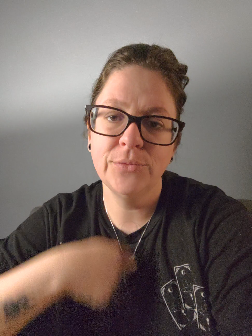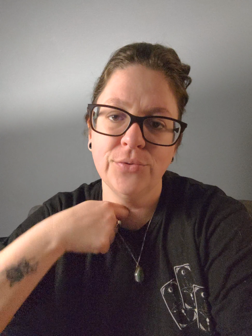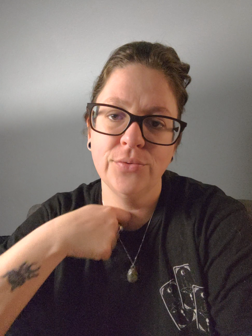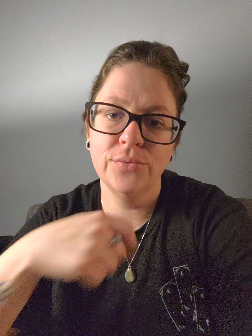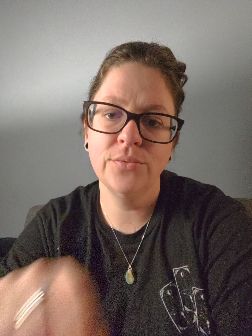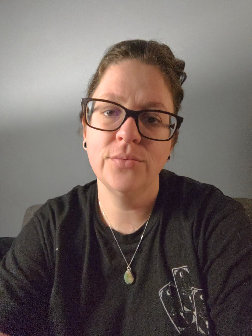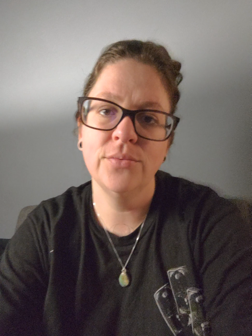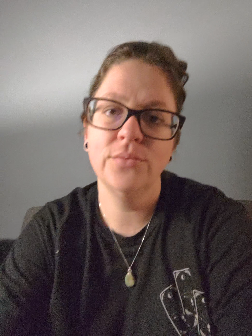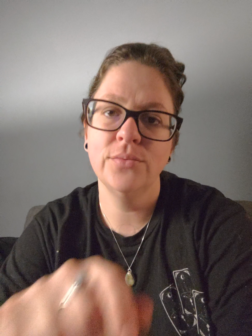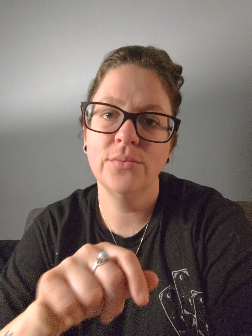zipper